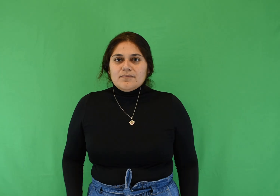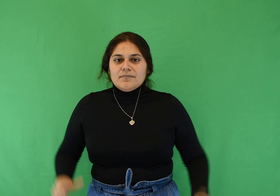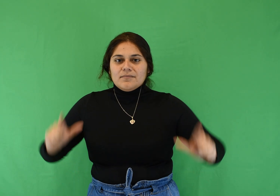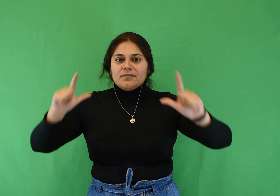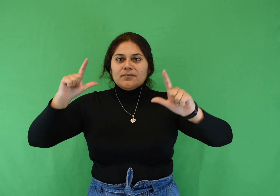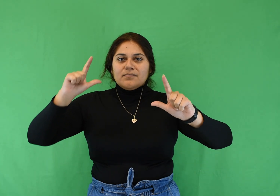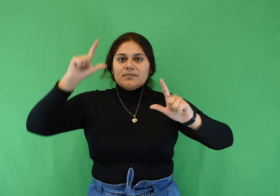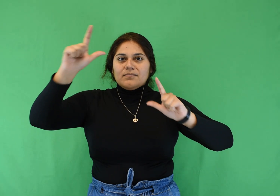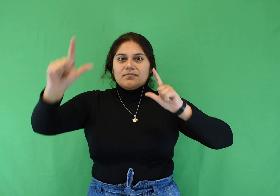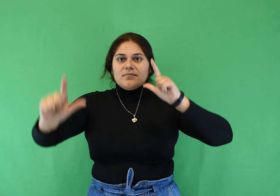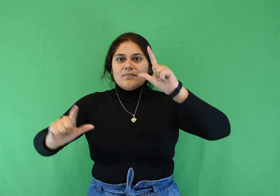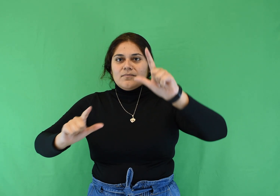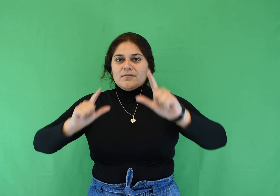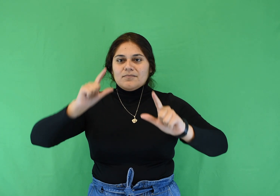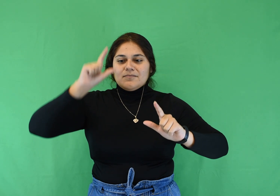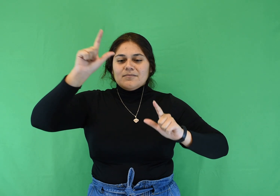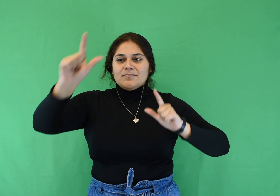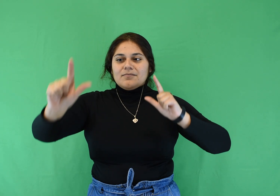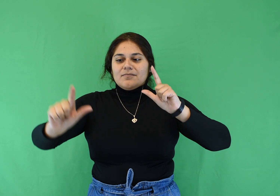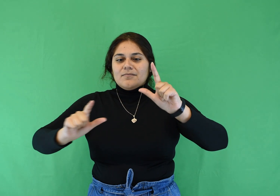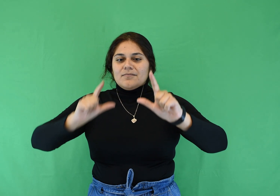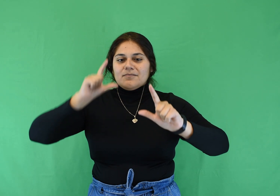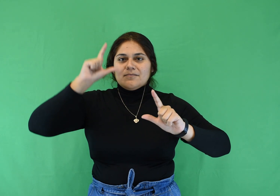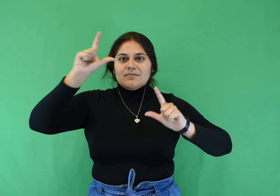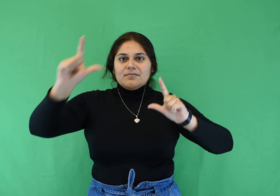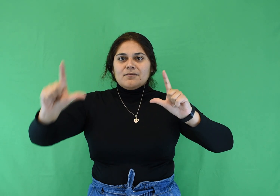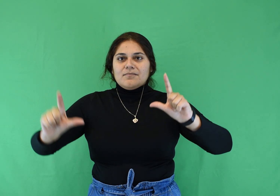LSM